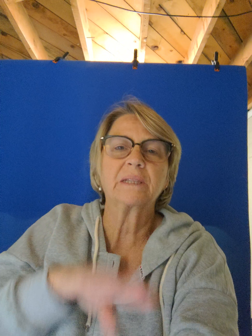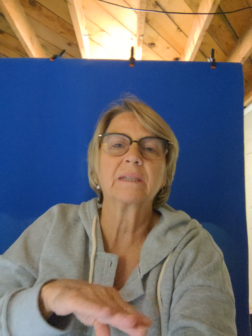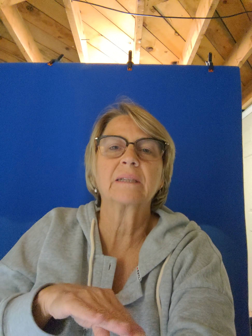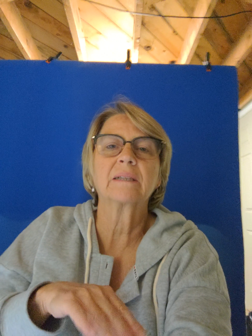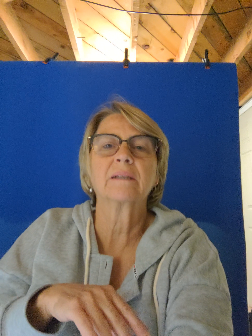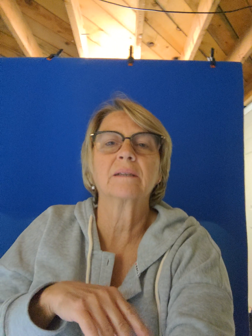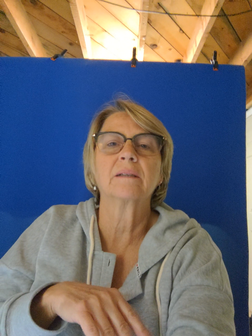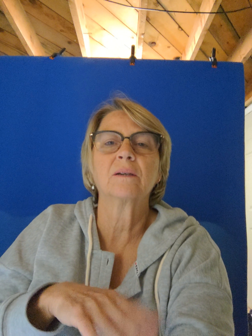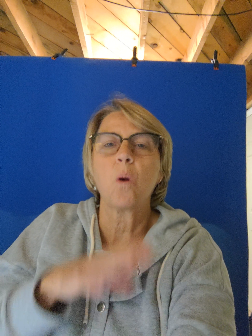bee